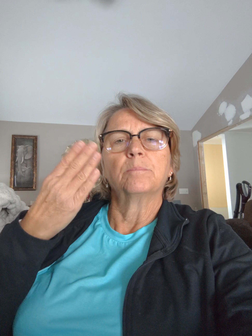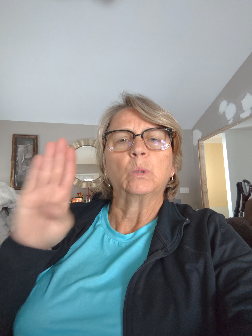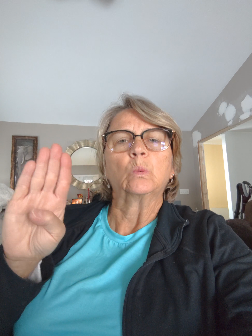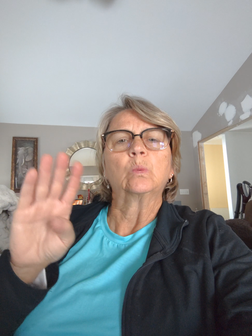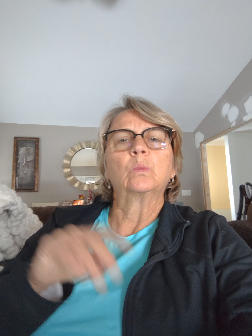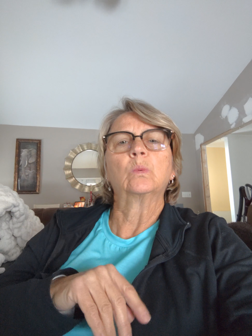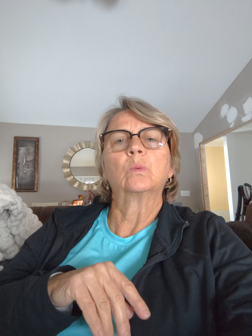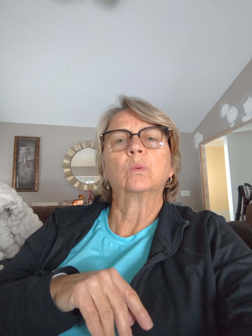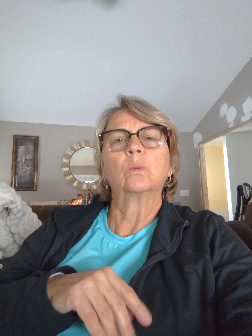blue